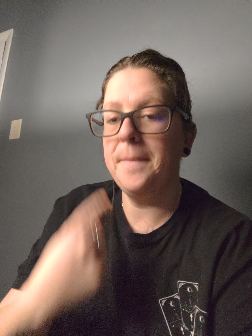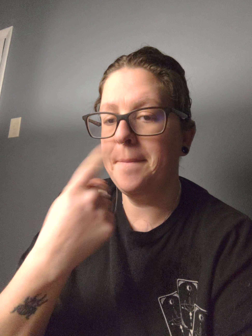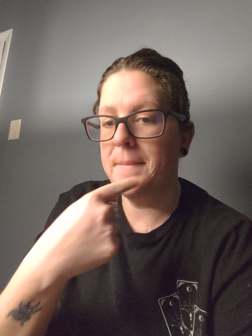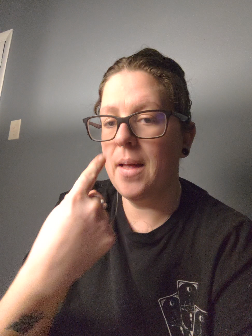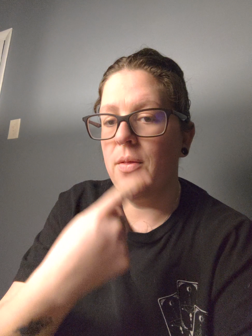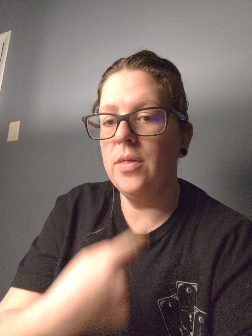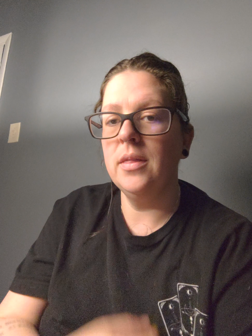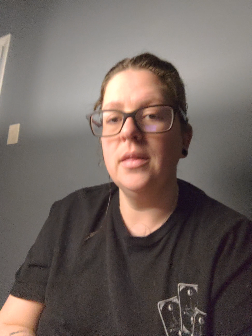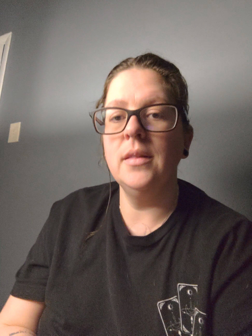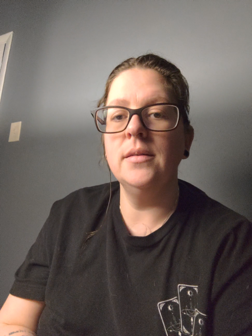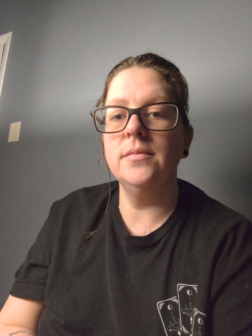mouth